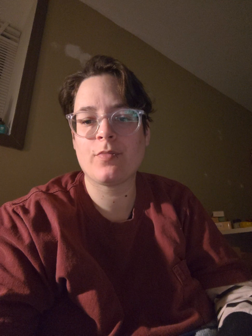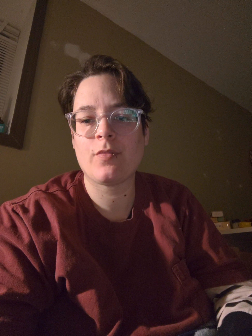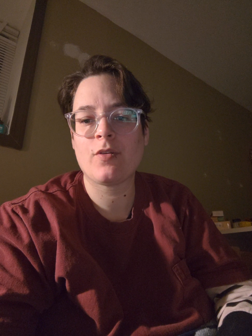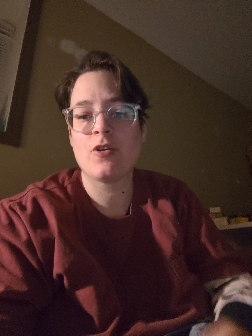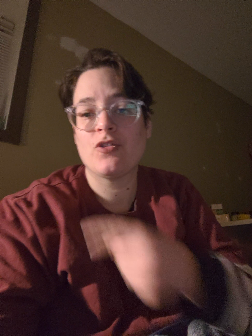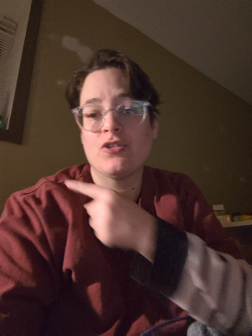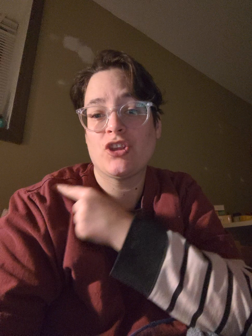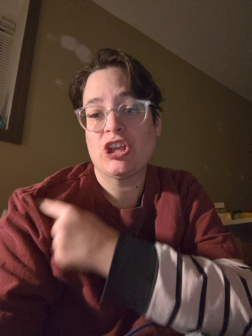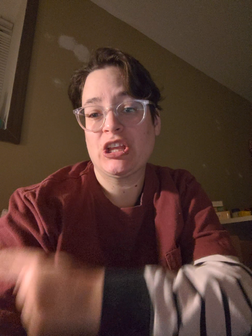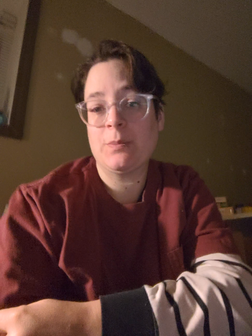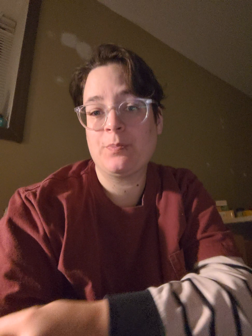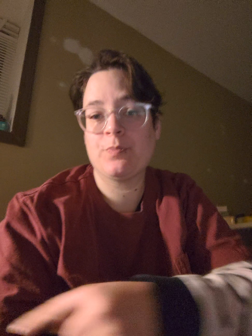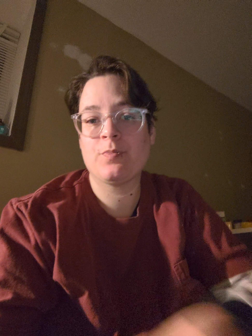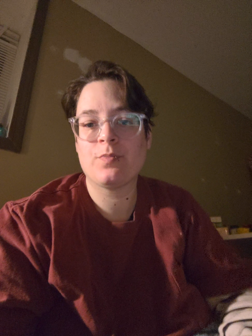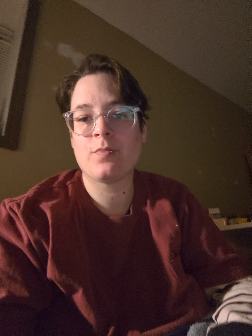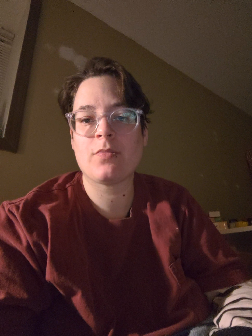arm